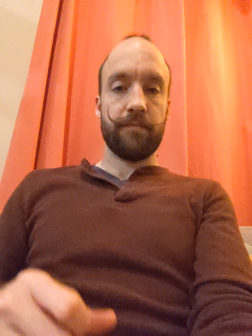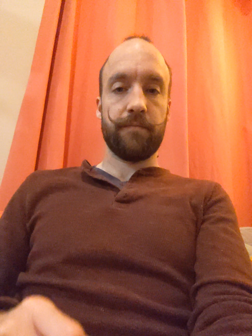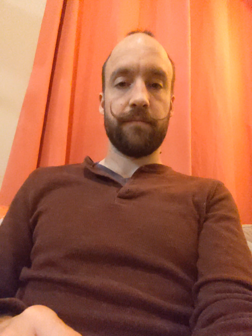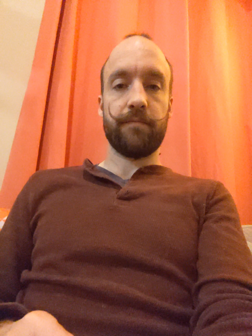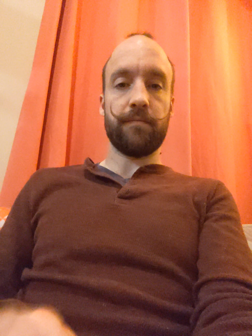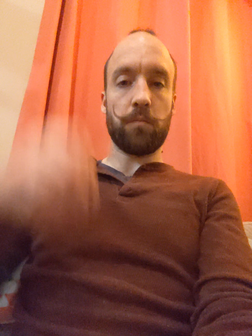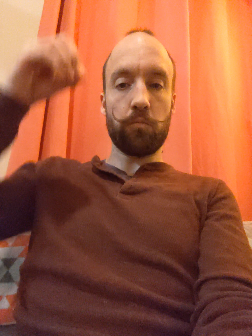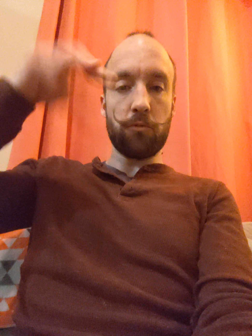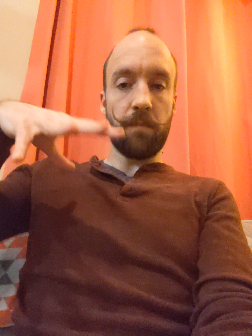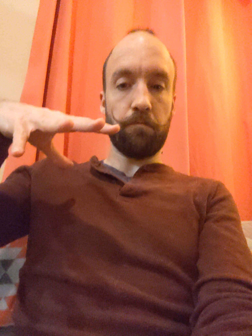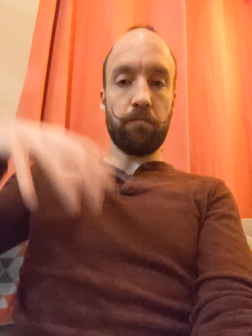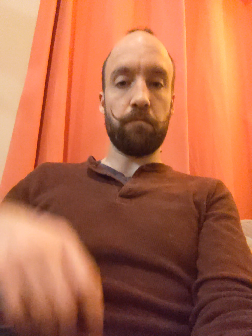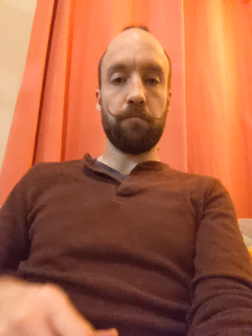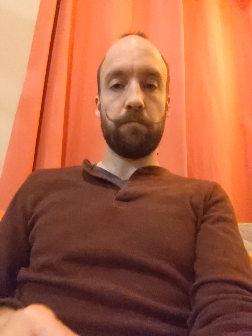drop